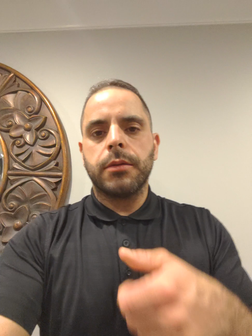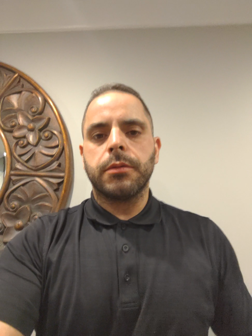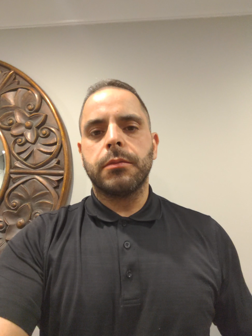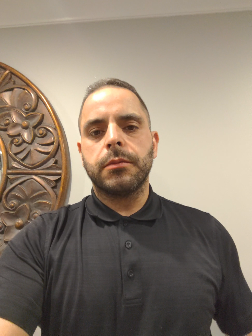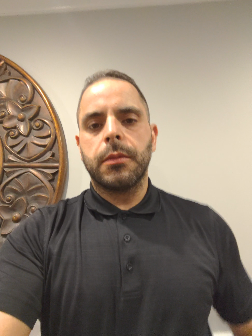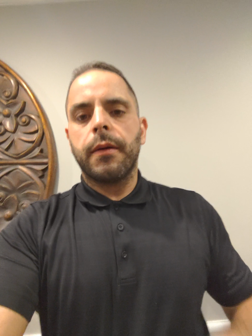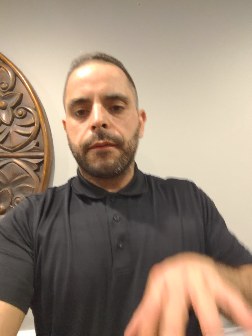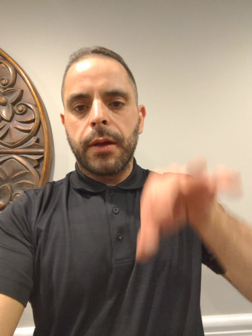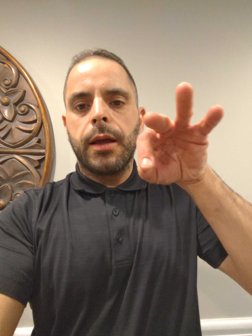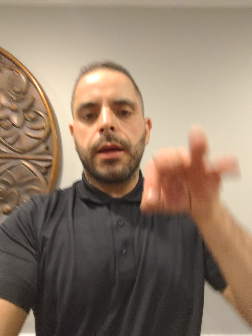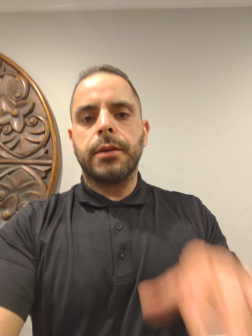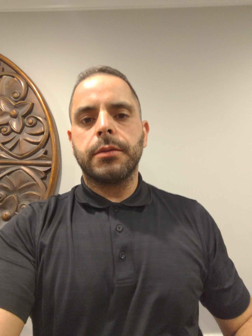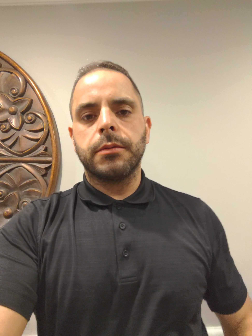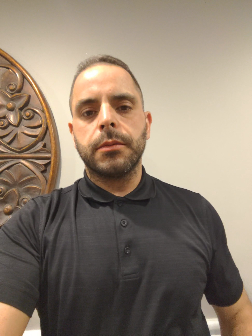find